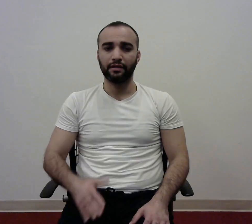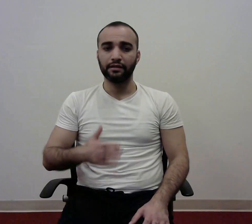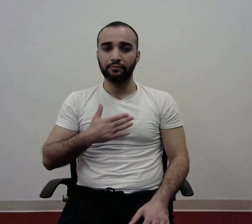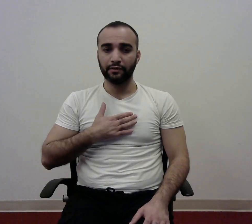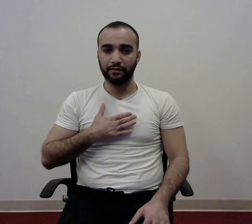mən